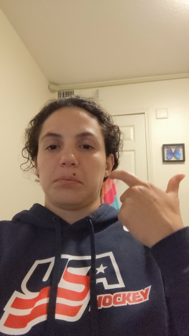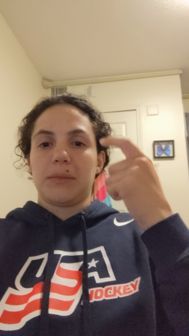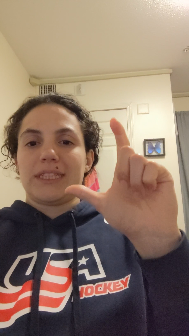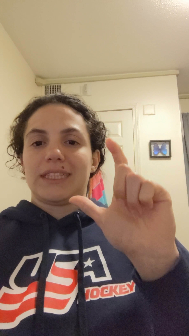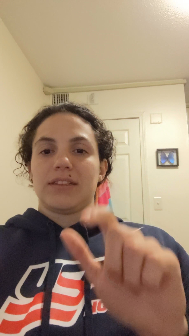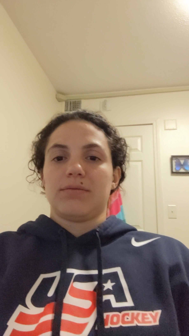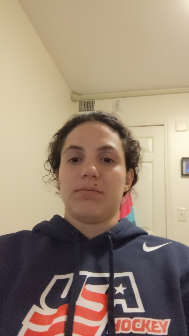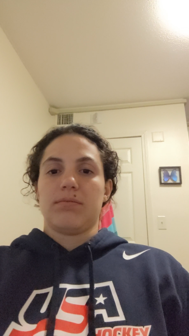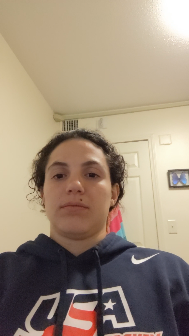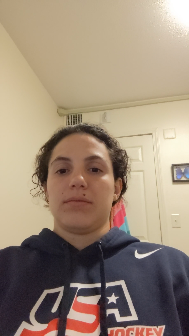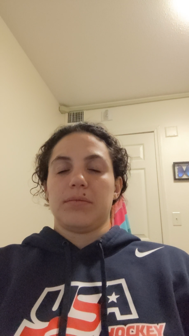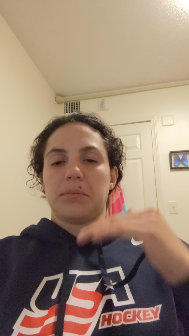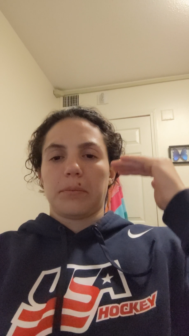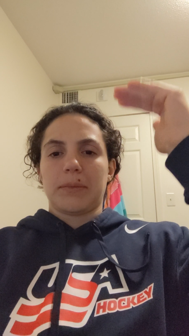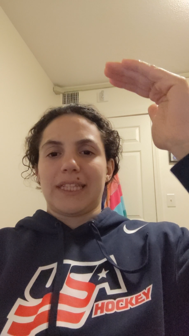big